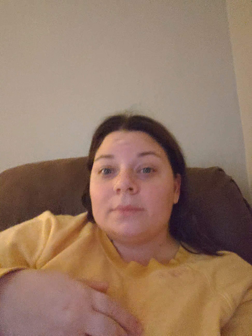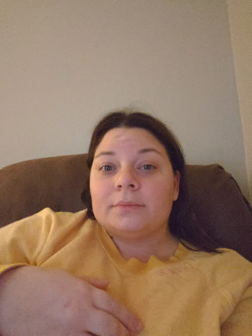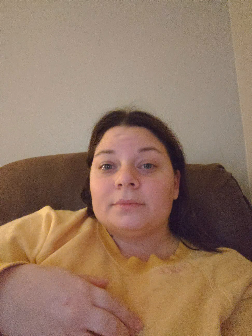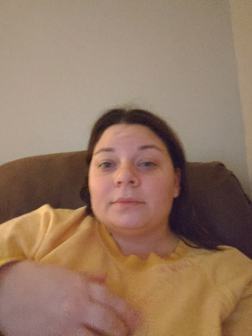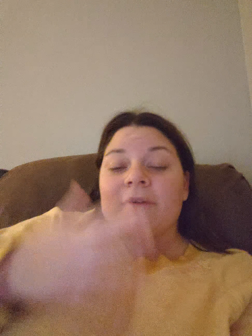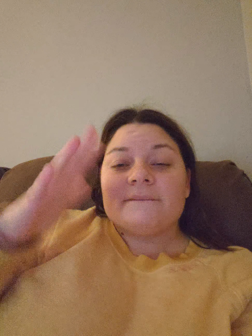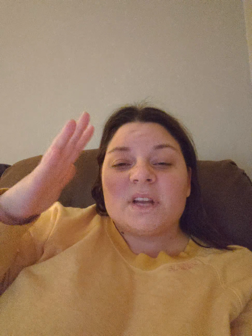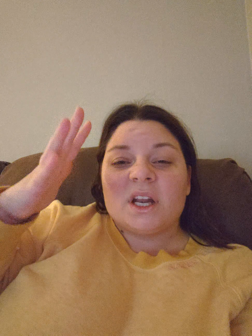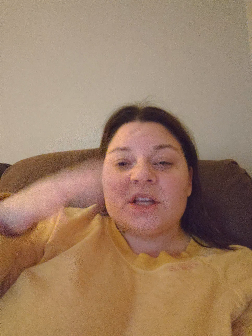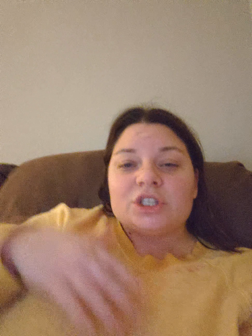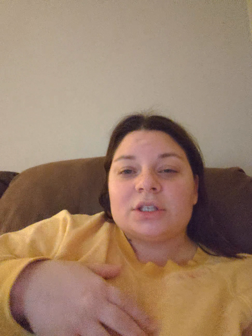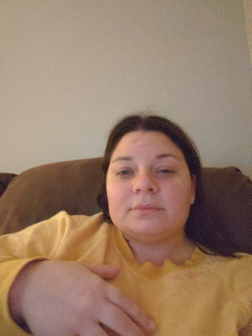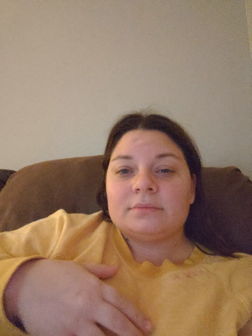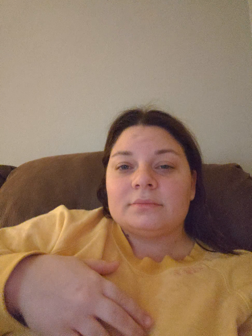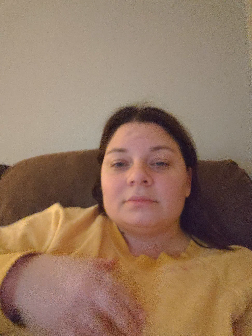finish